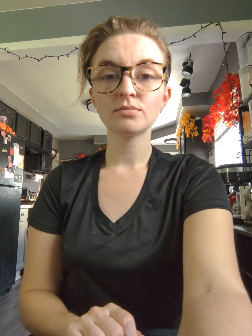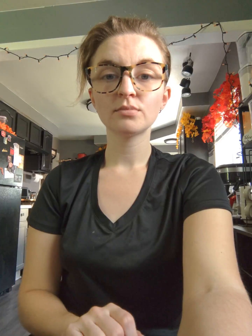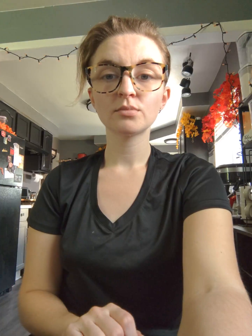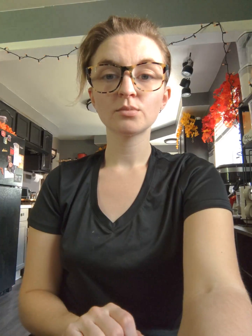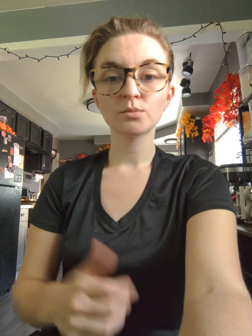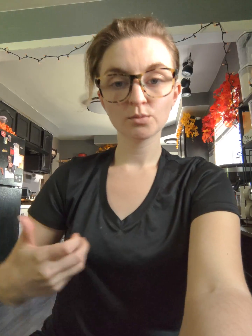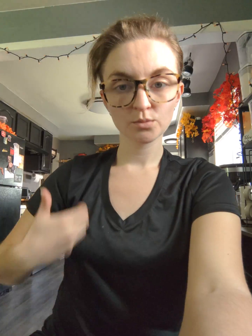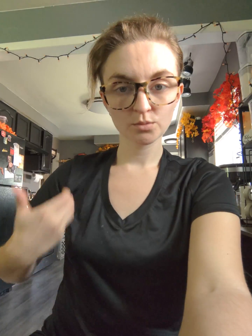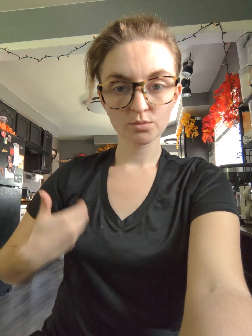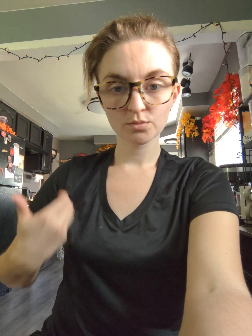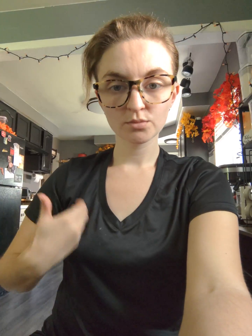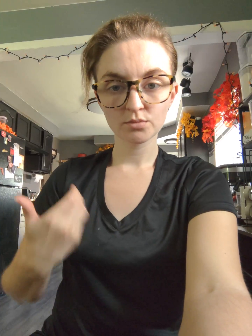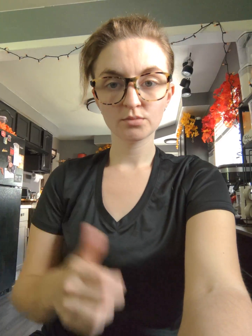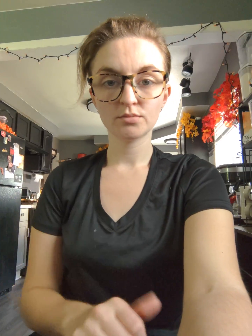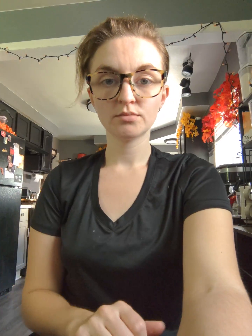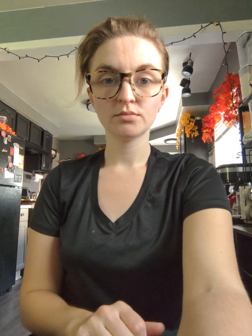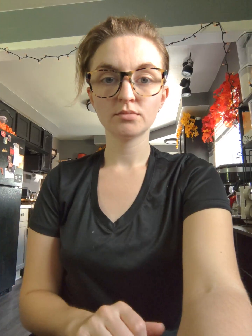monkey